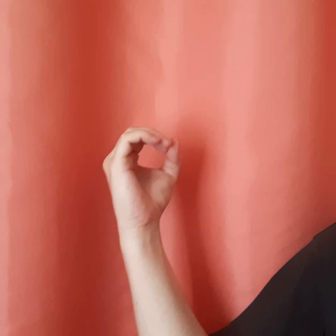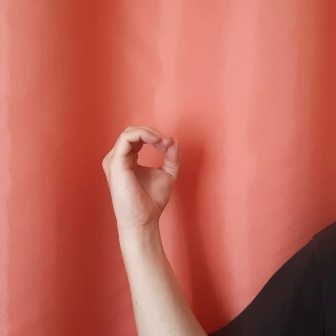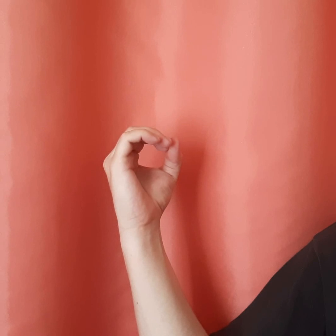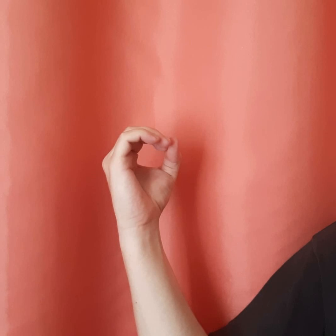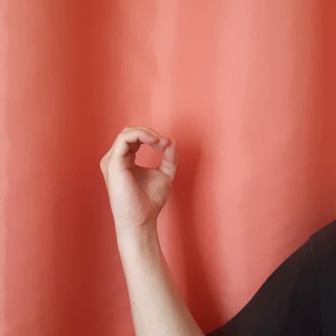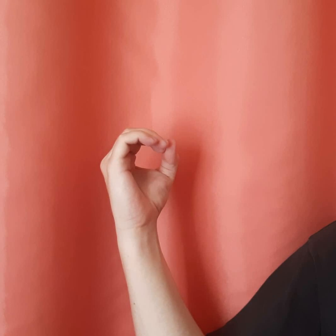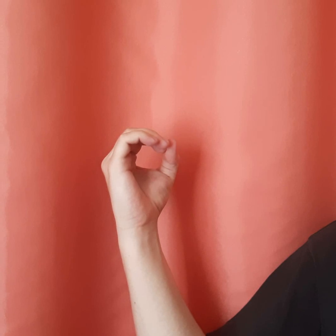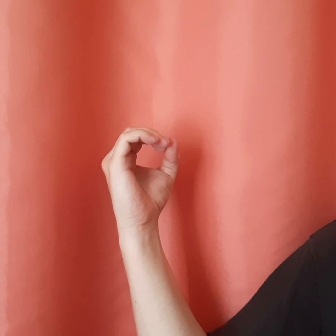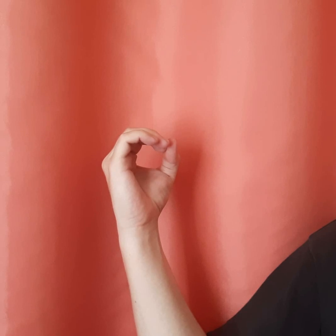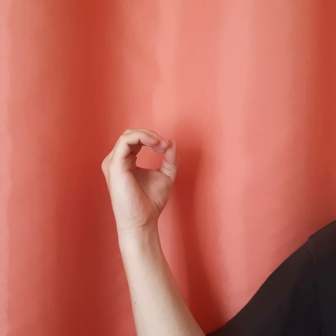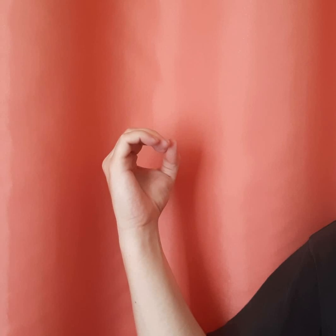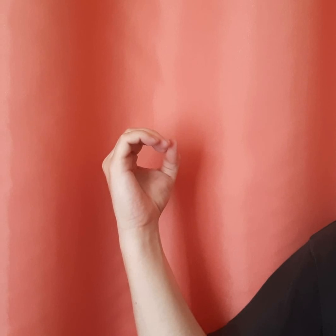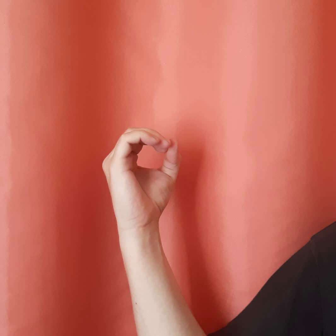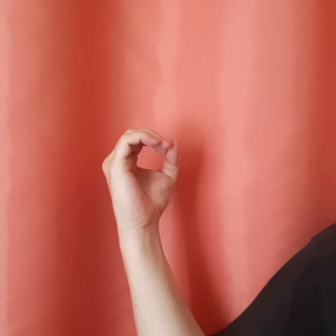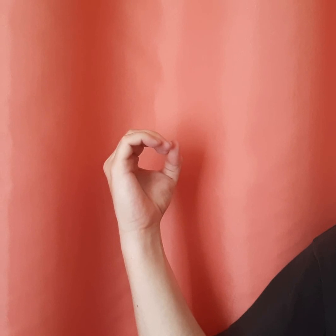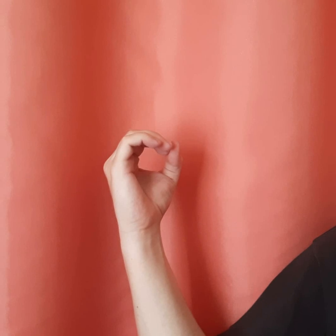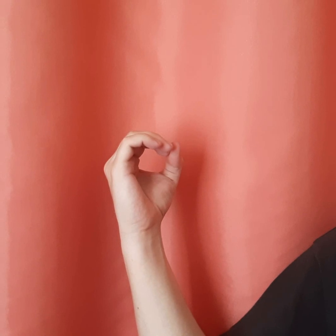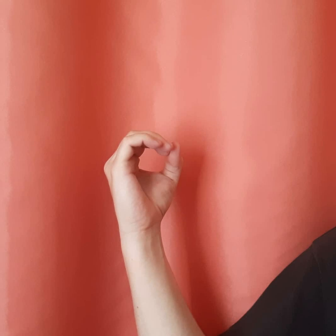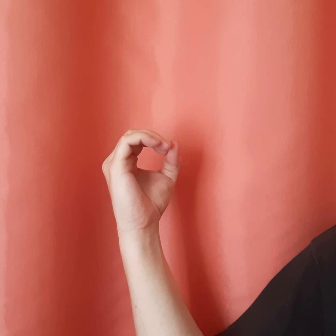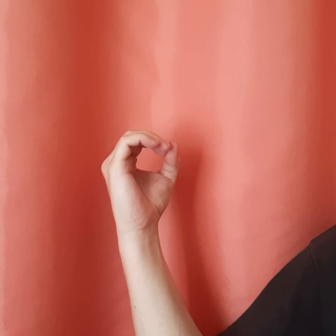Е